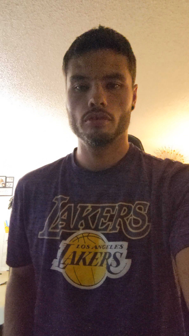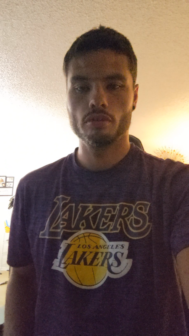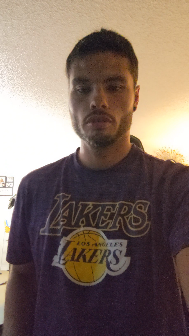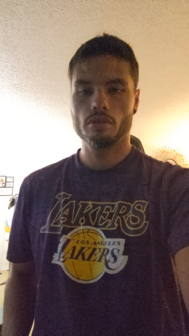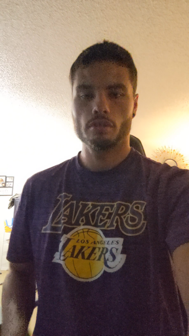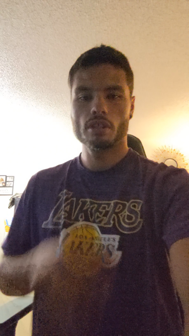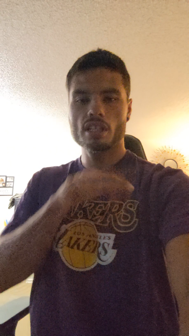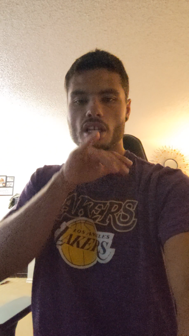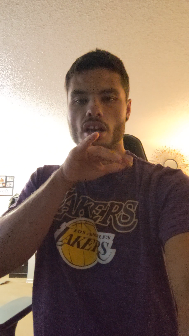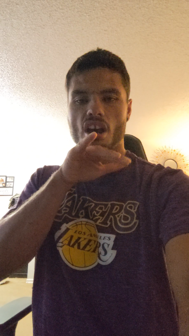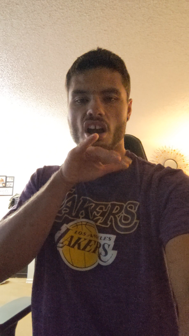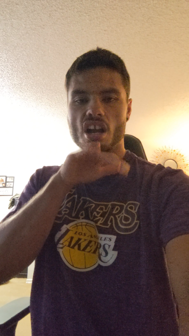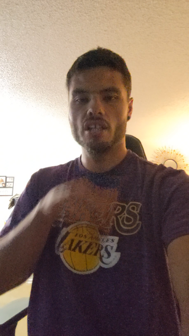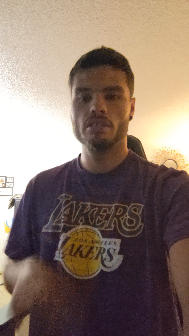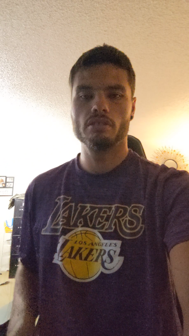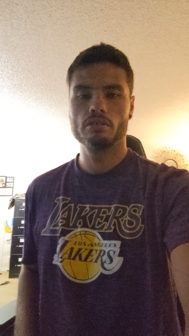naughty